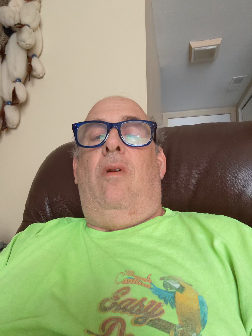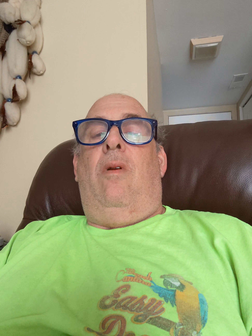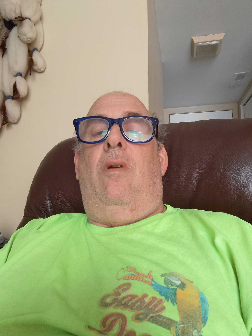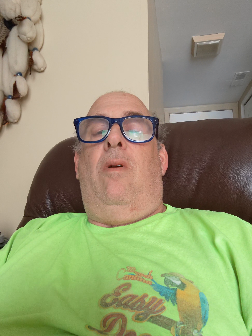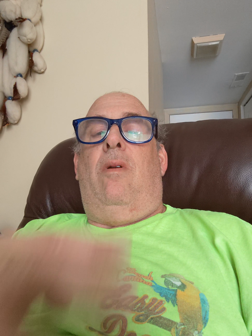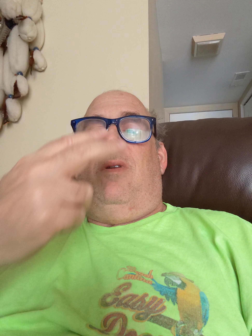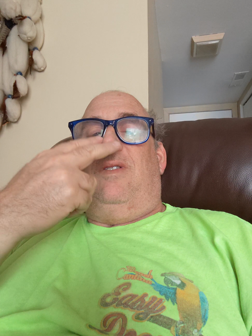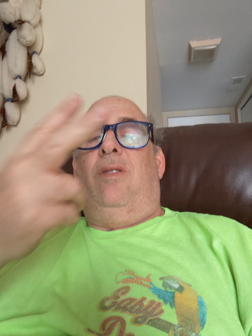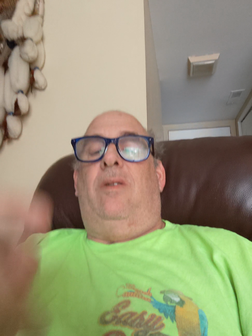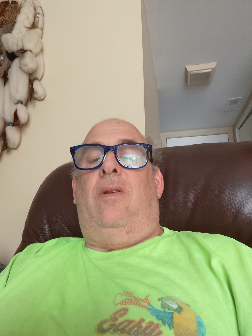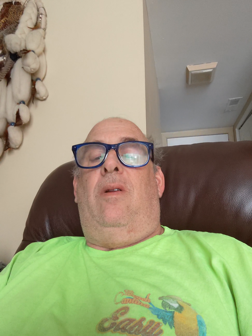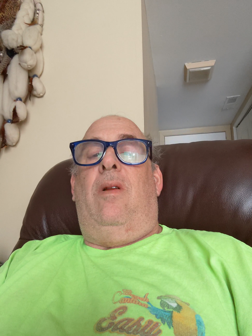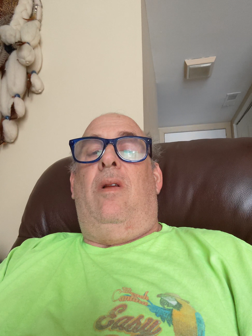see